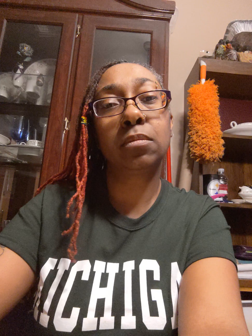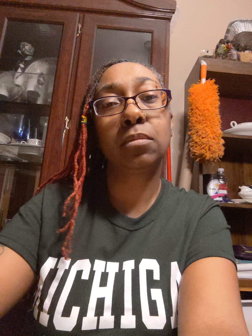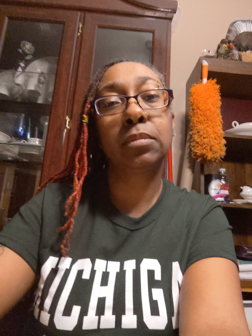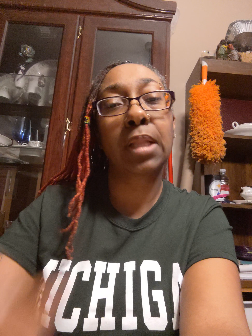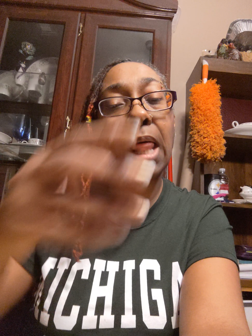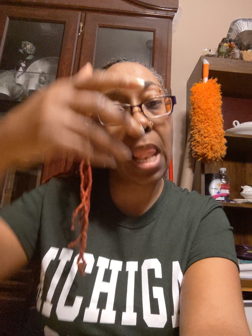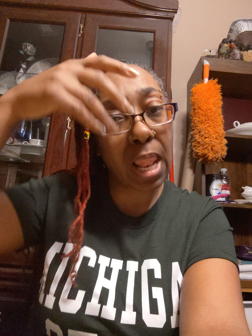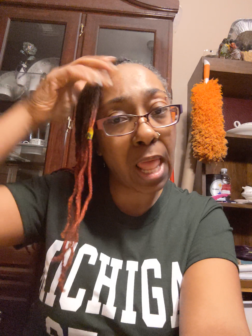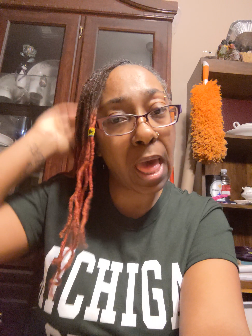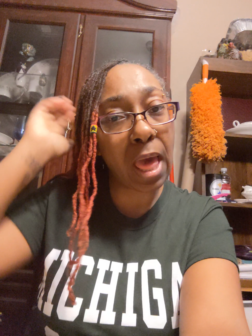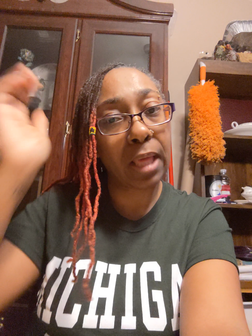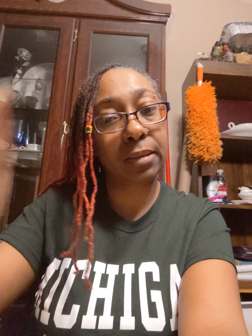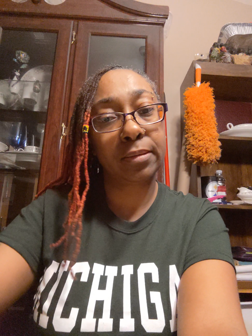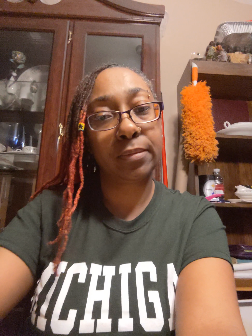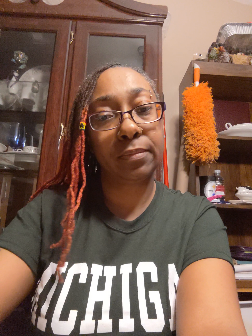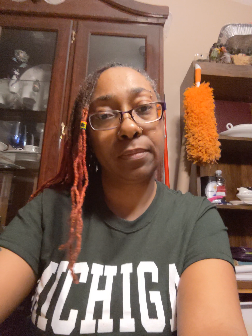lion